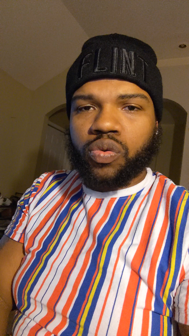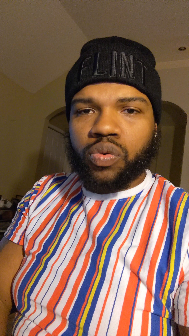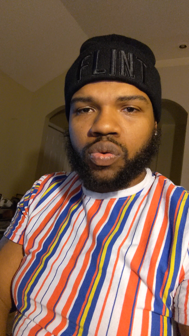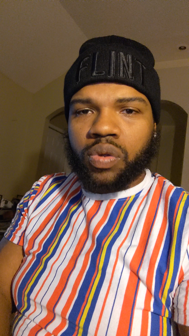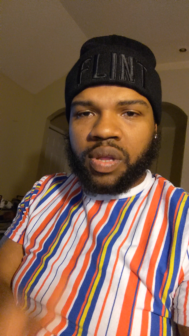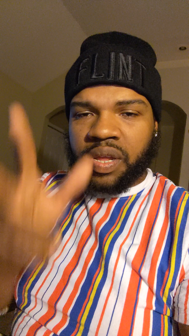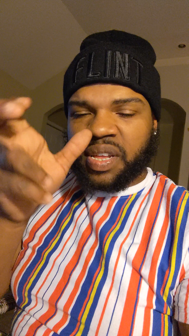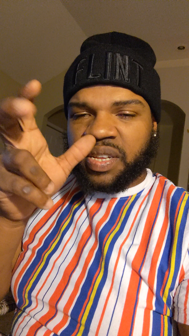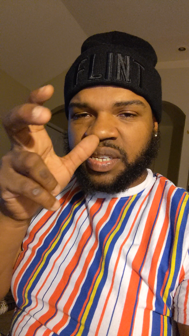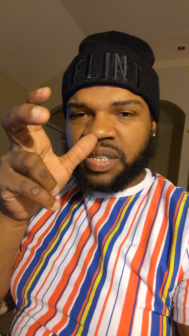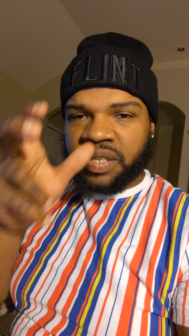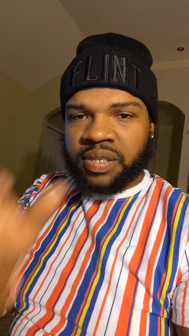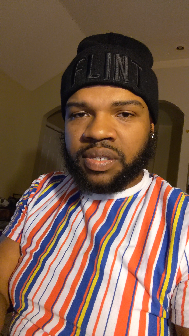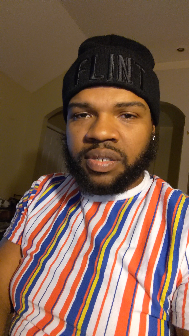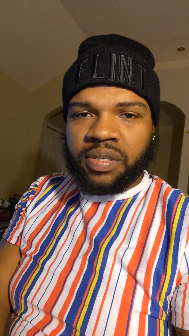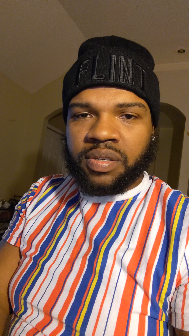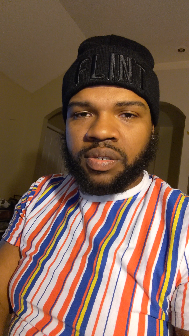ant